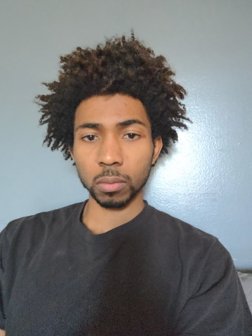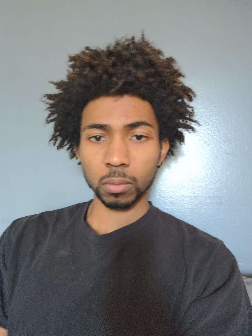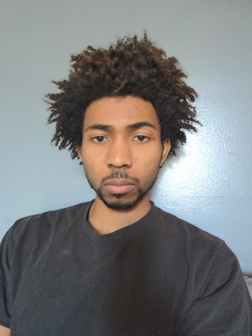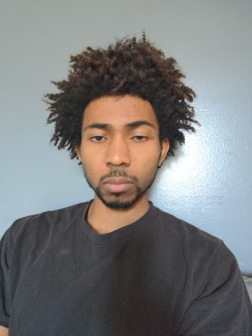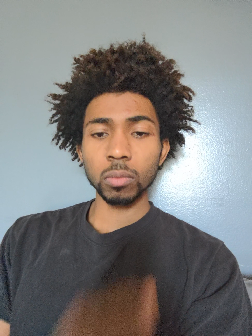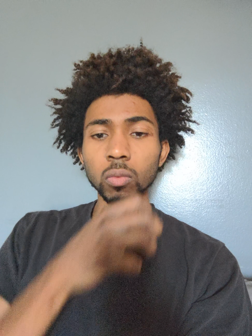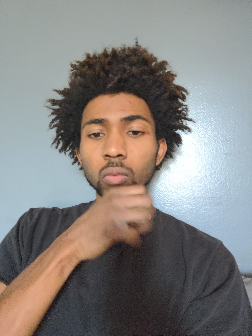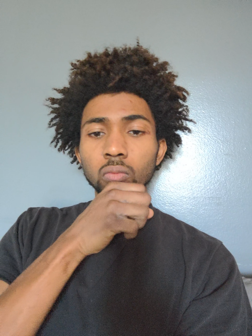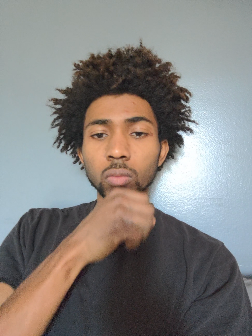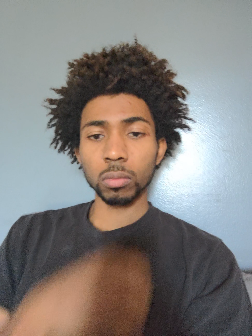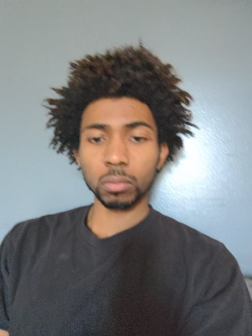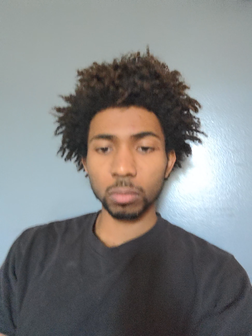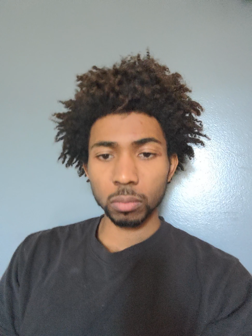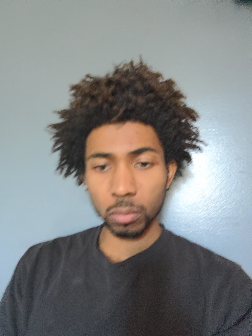orange